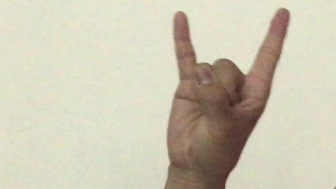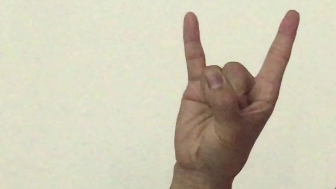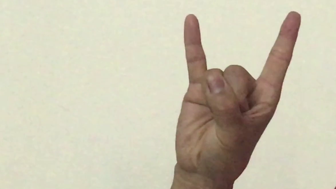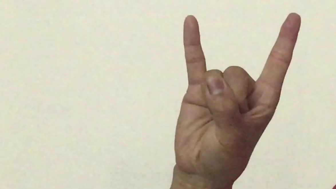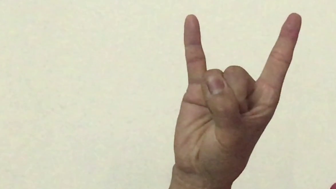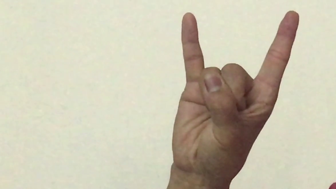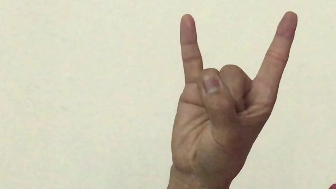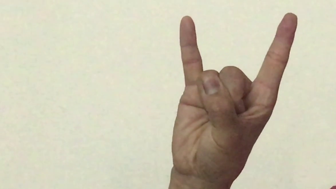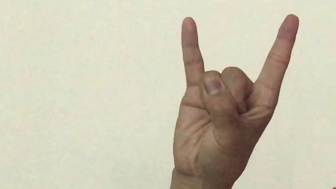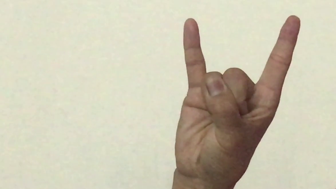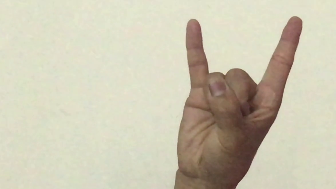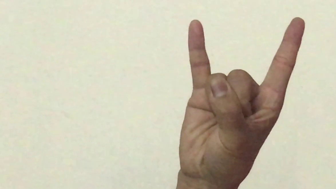झ